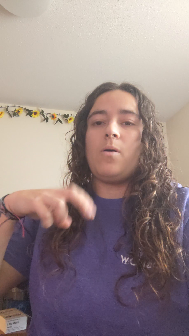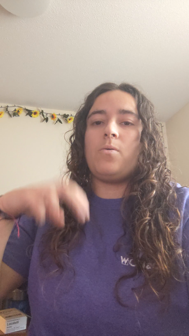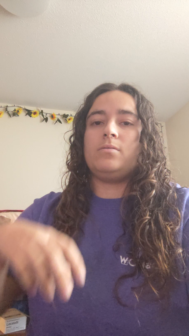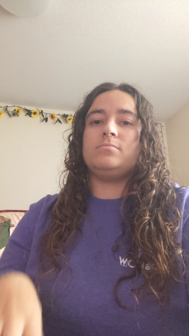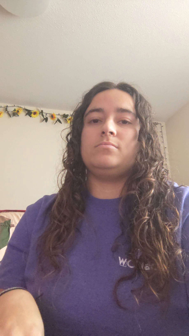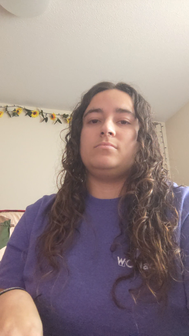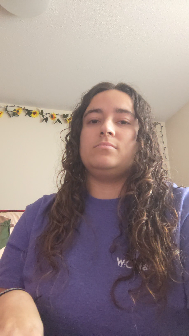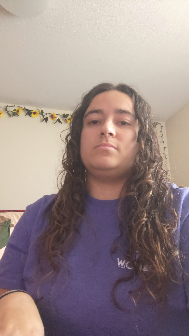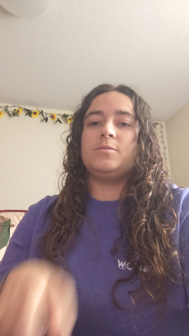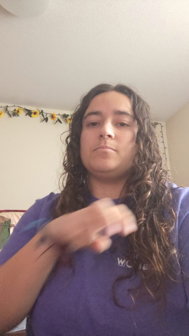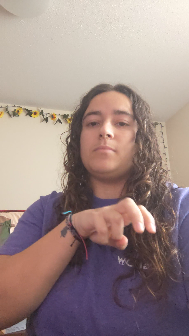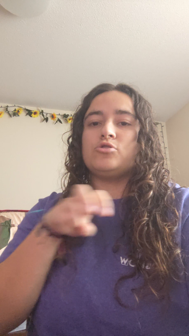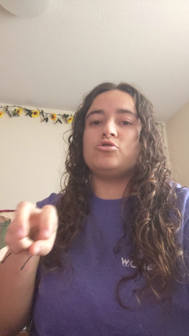bench